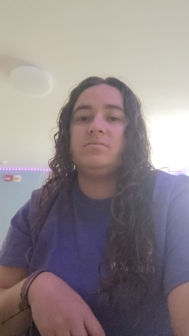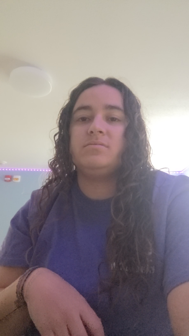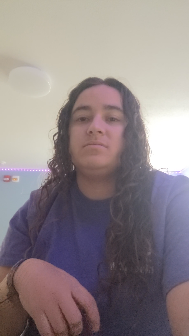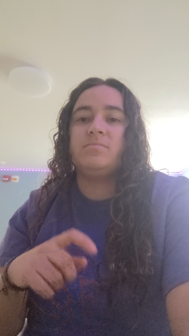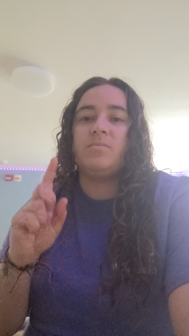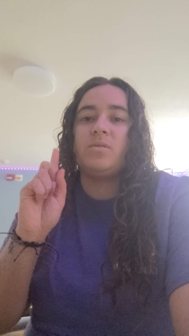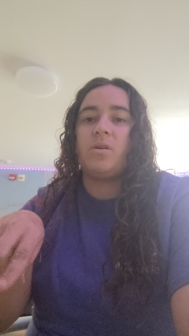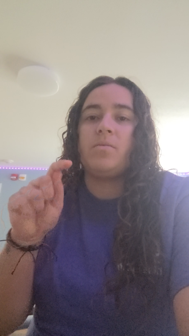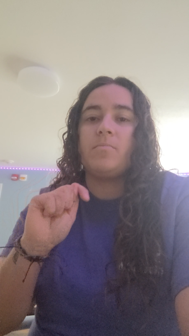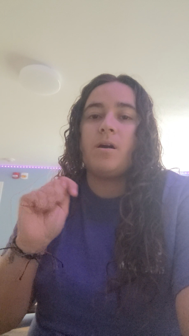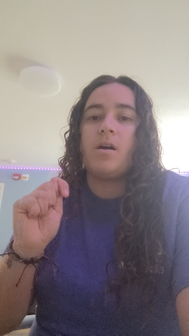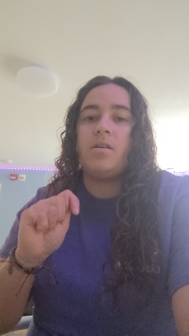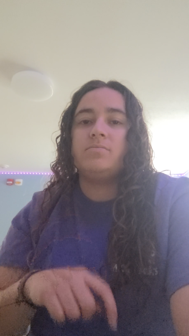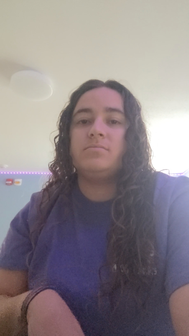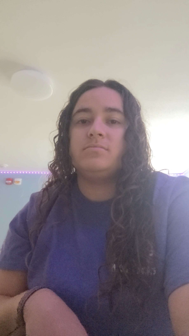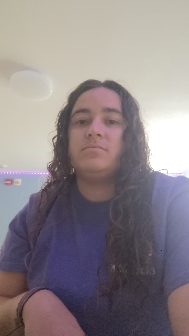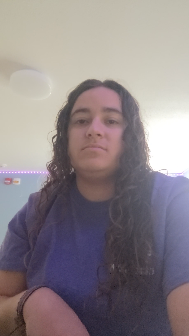go potty